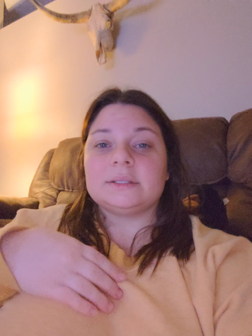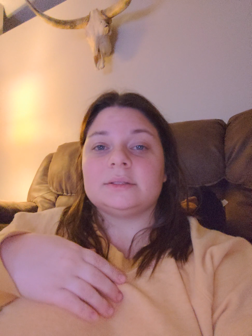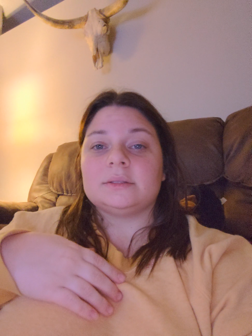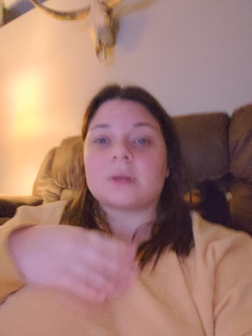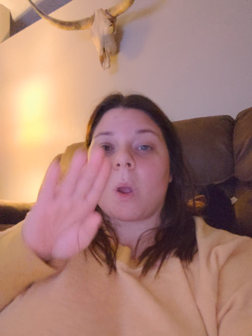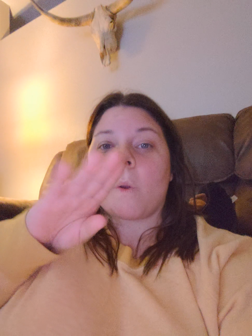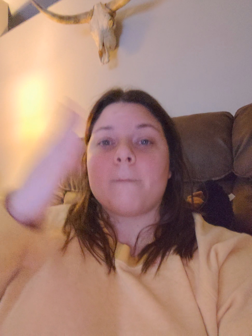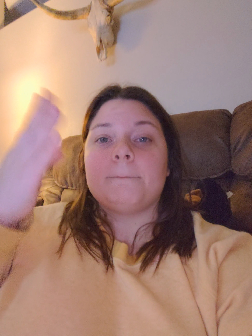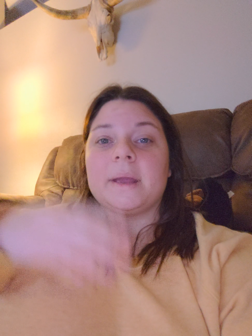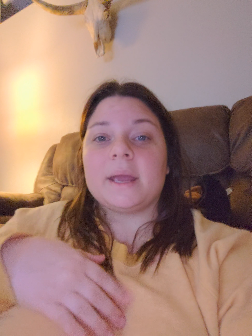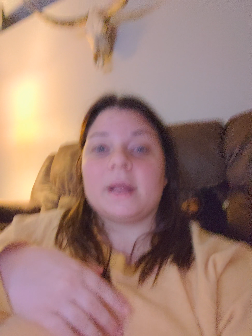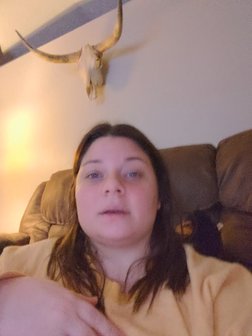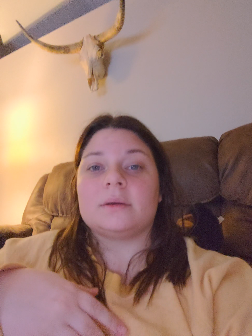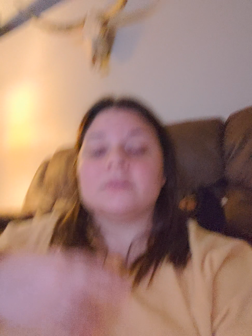open